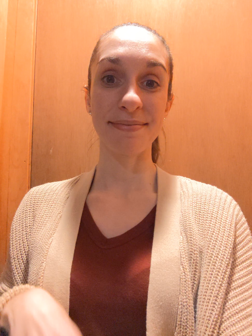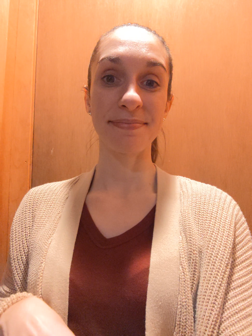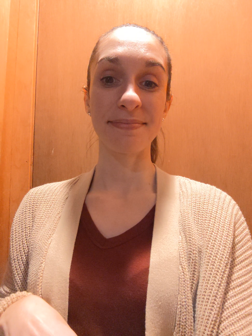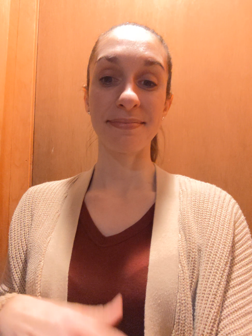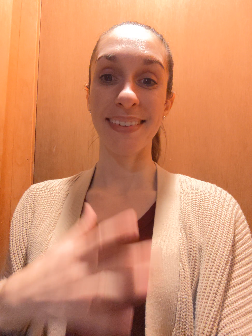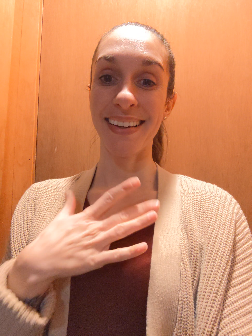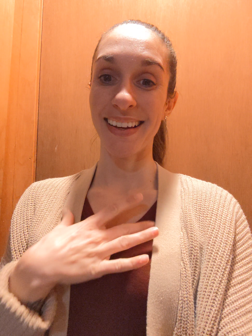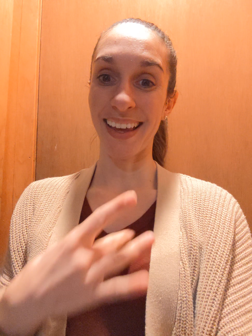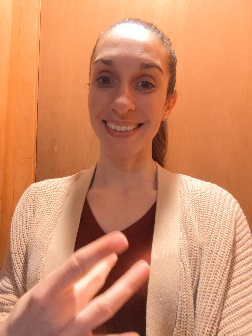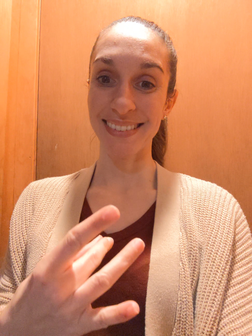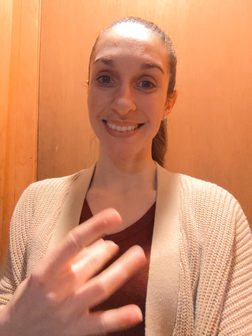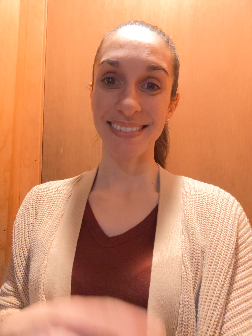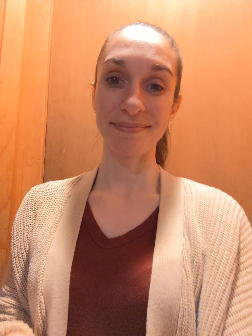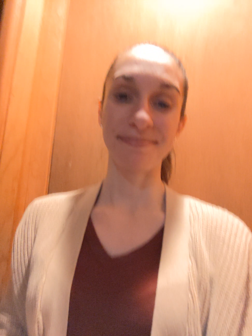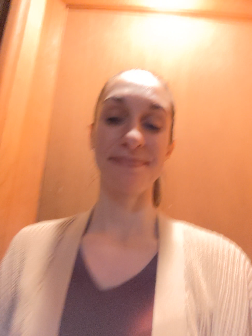like